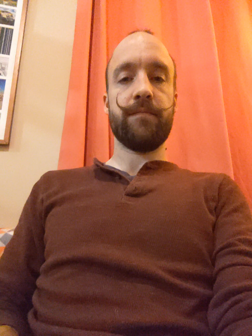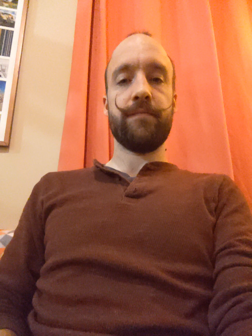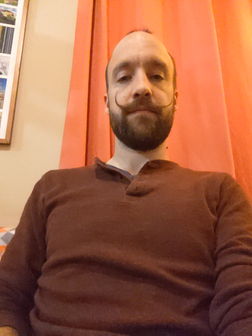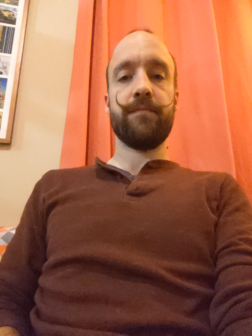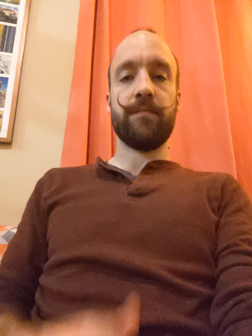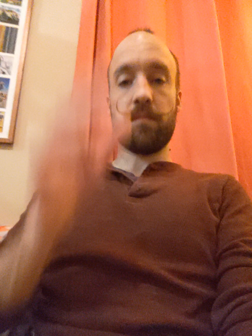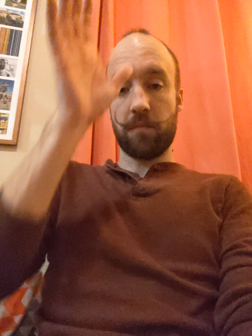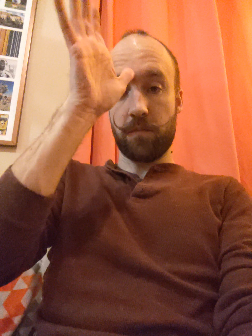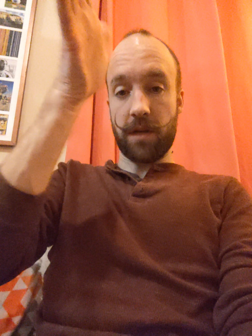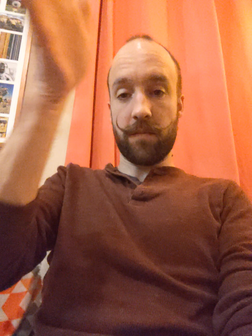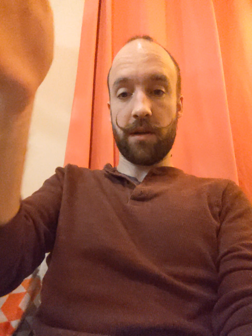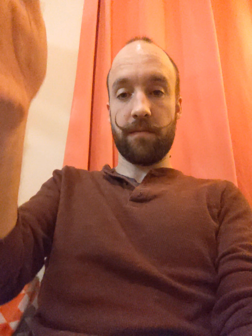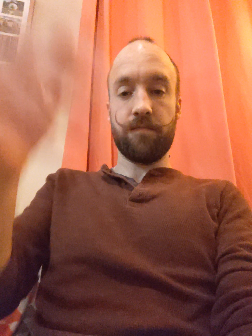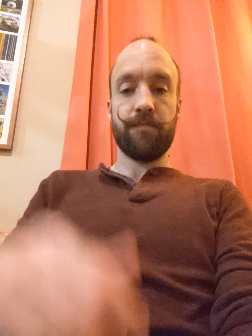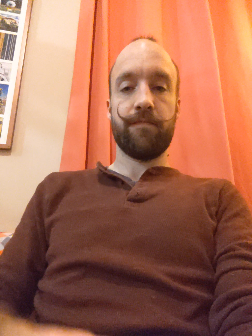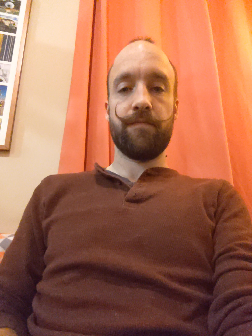grandpa